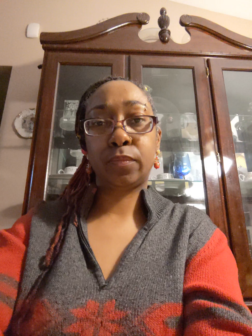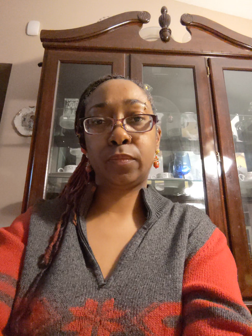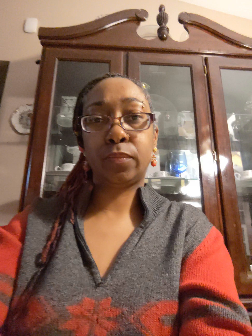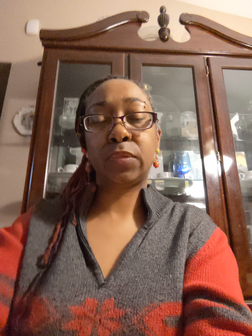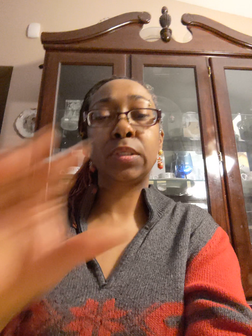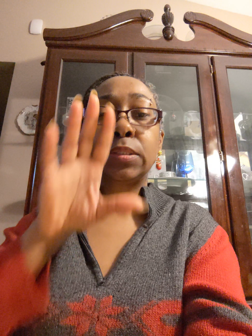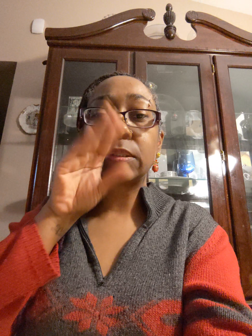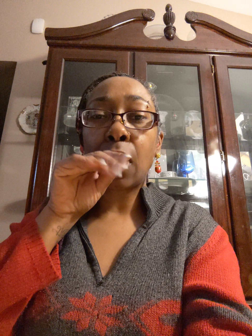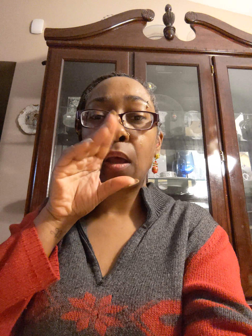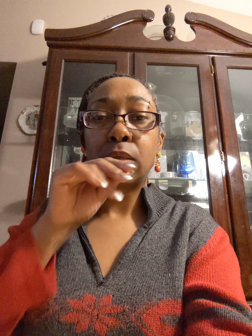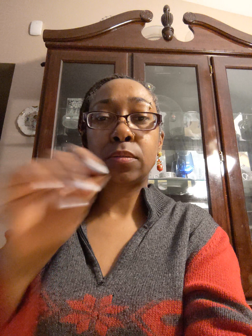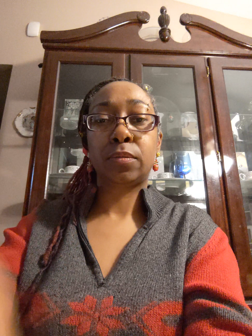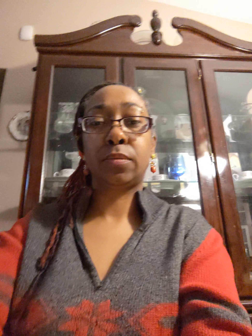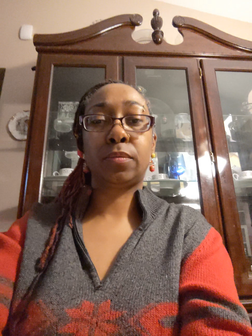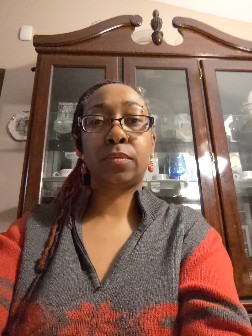duck